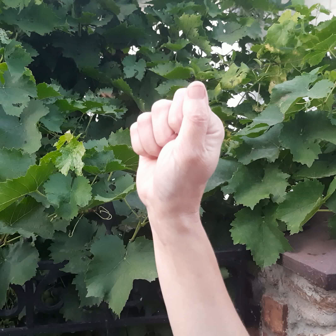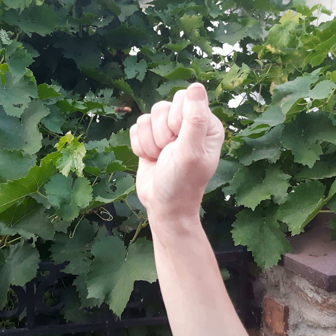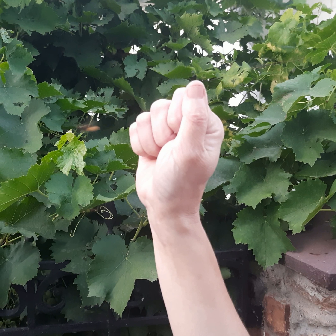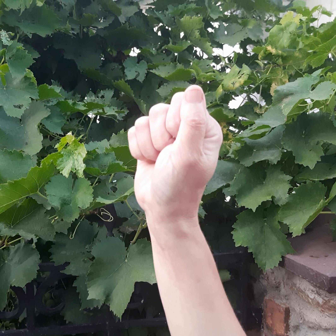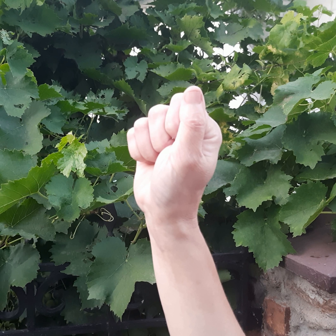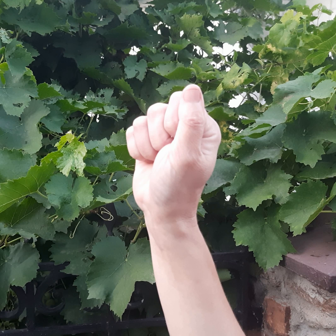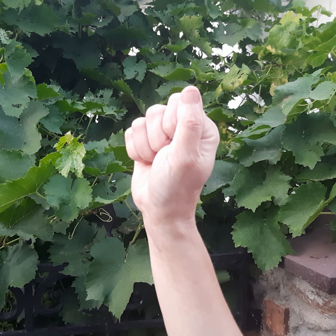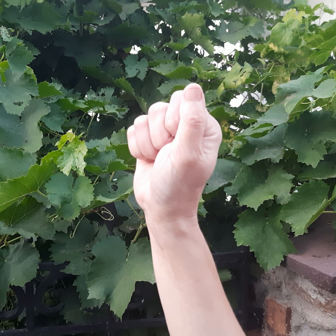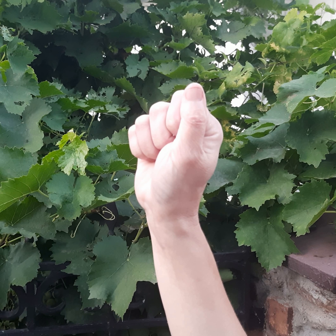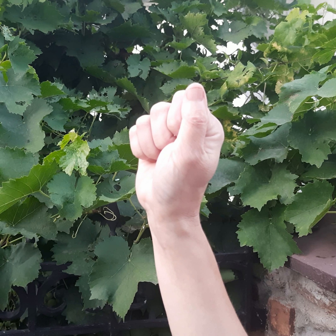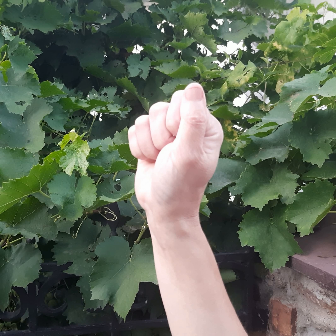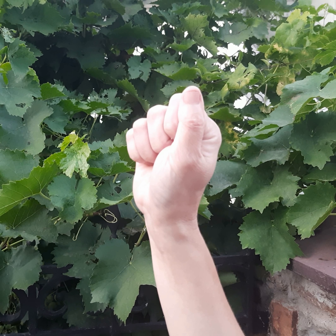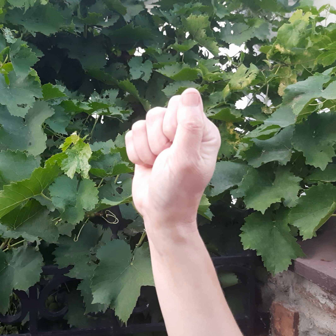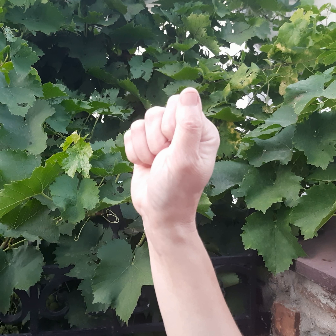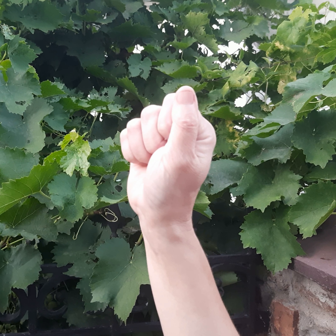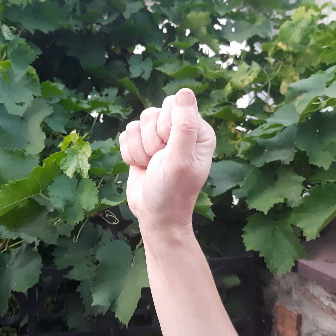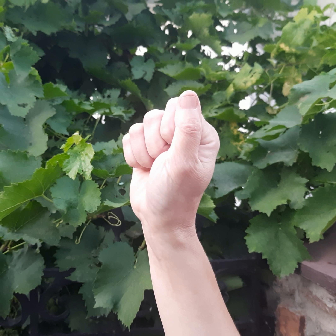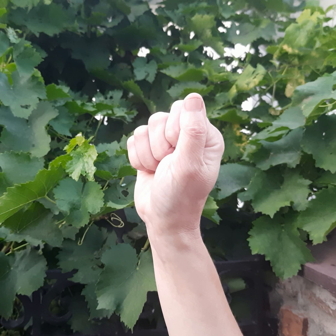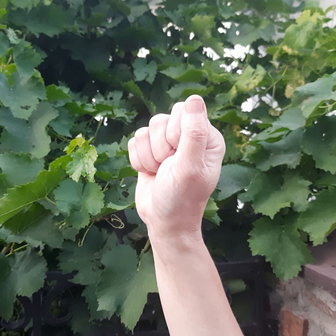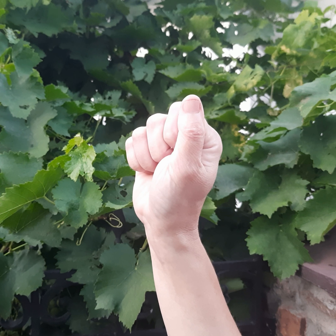А